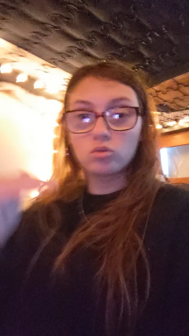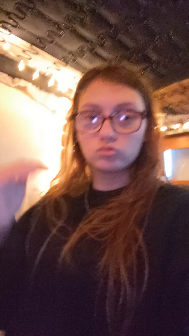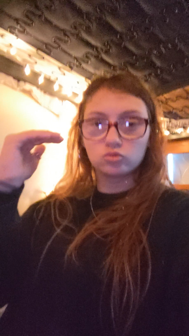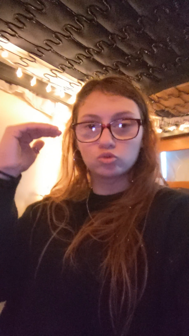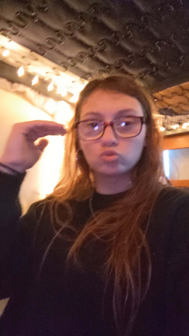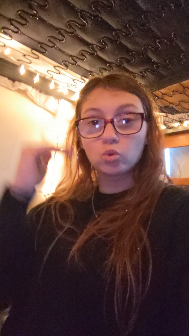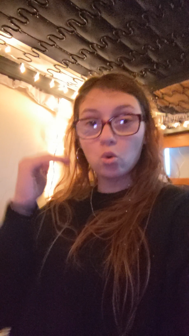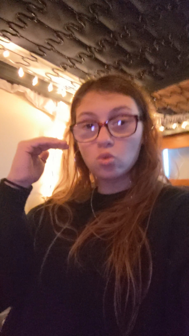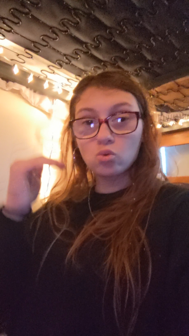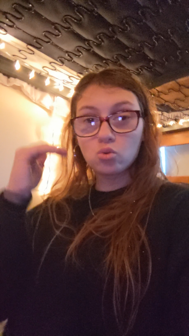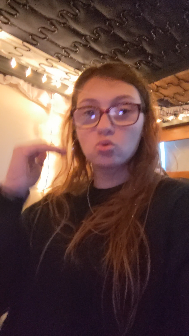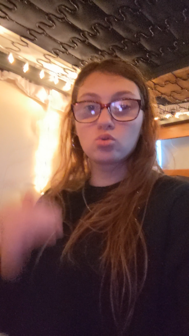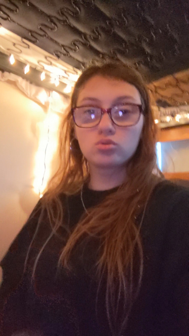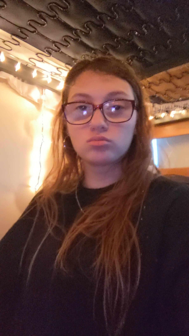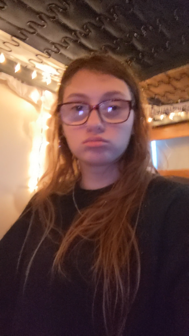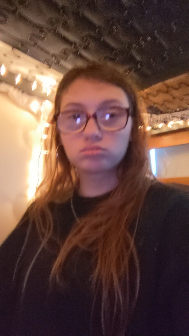short